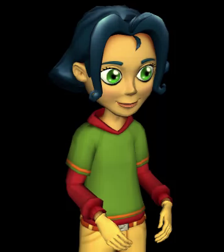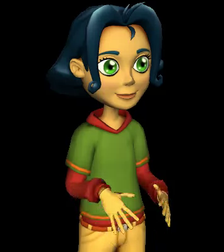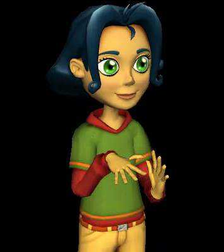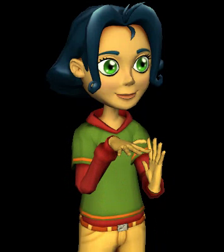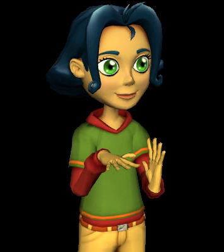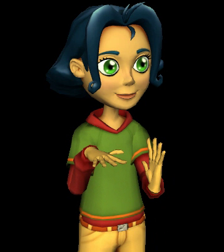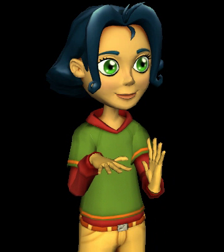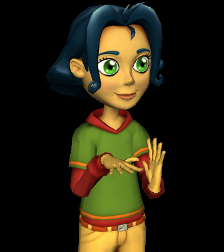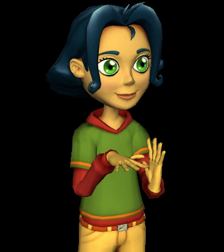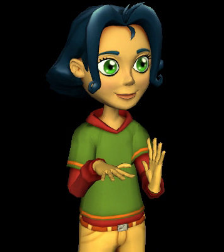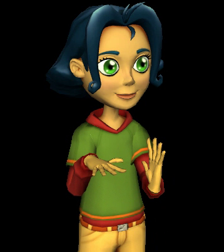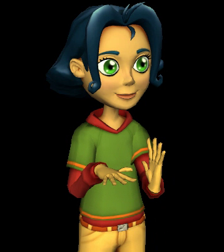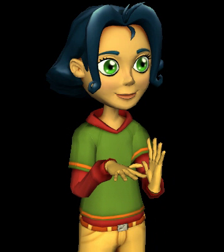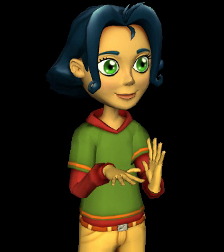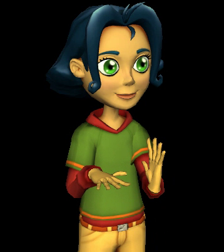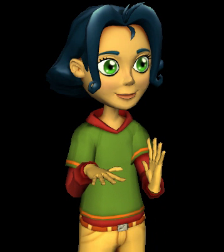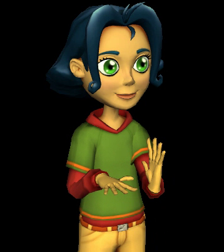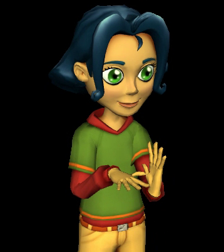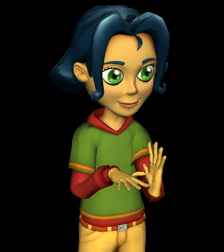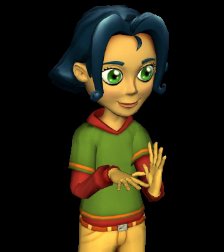خريف